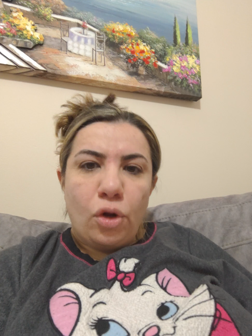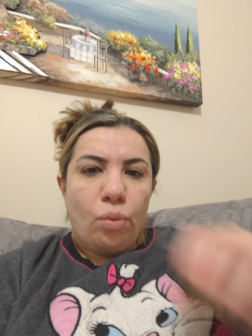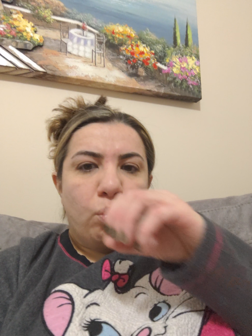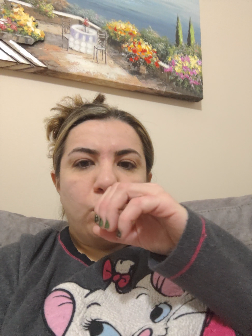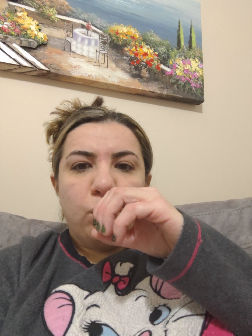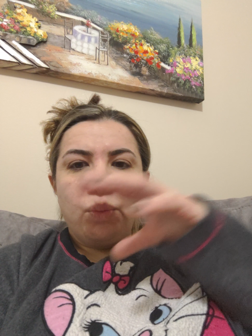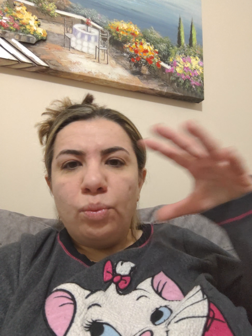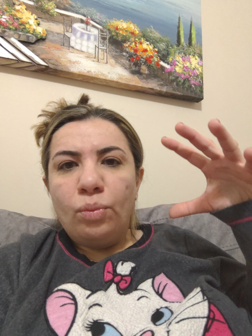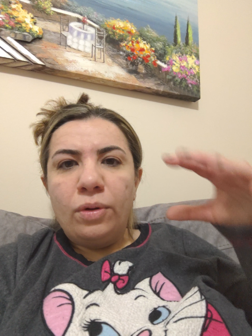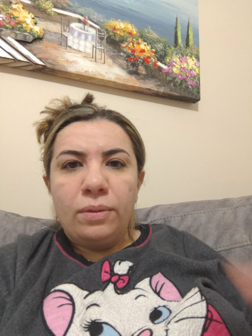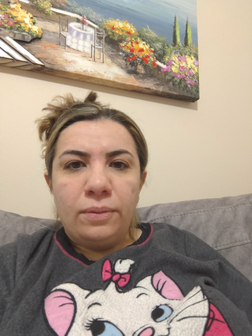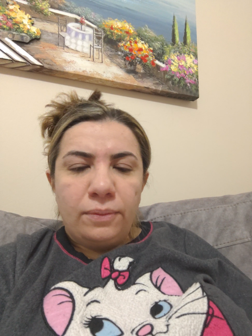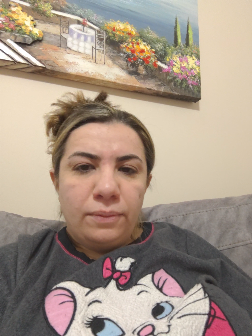balloon